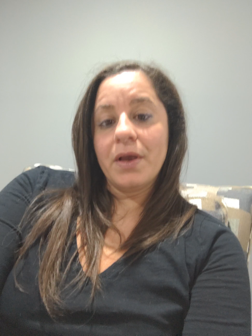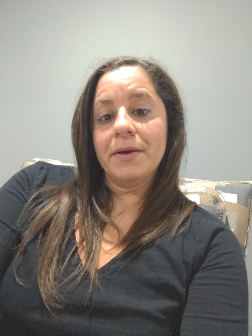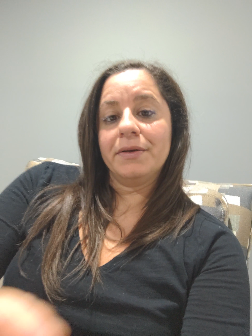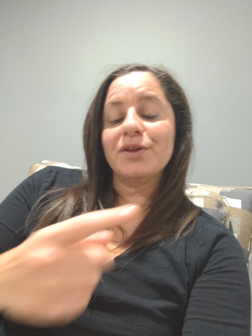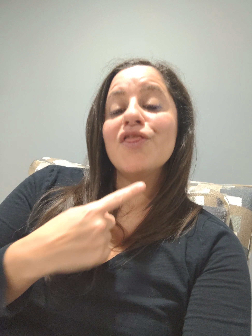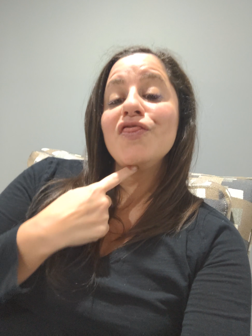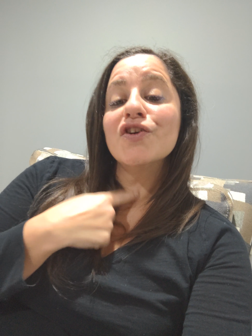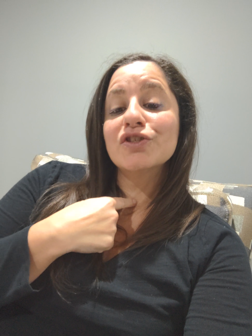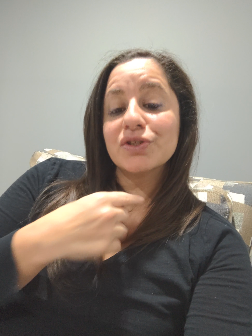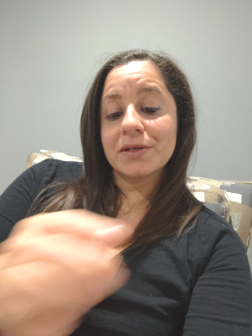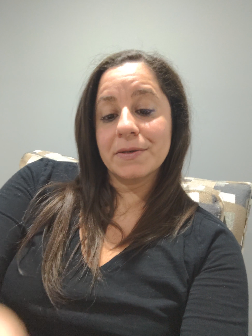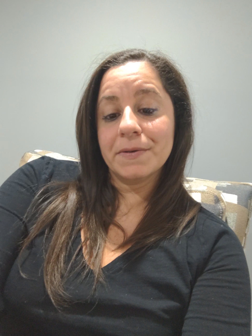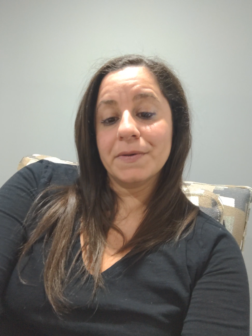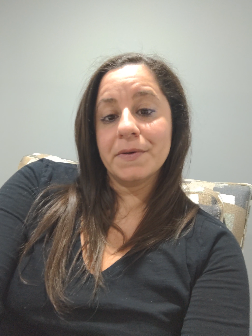thirsty